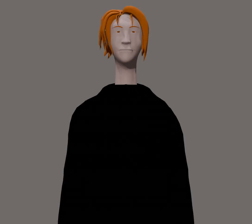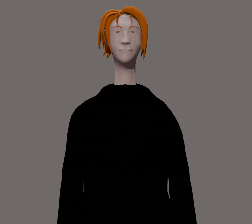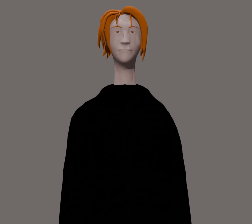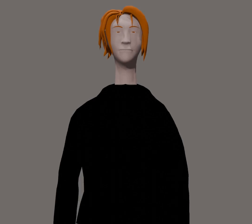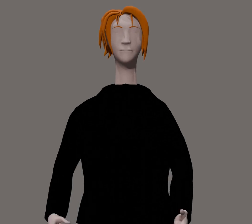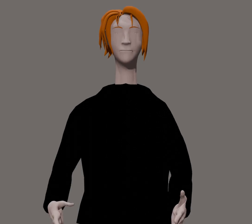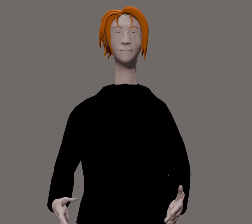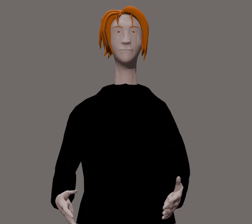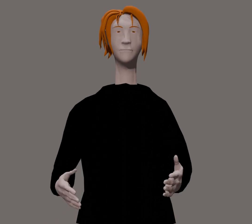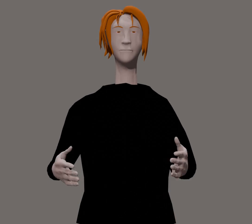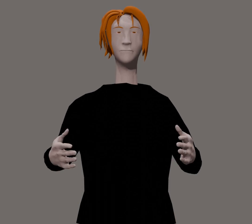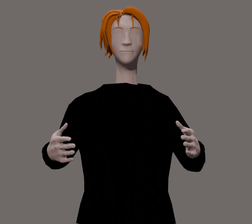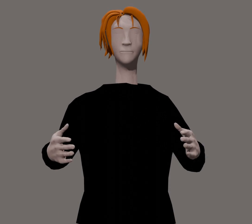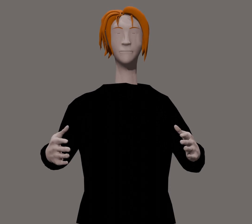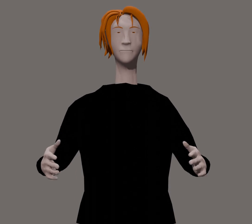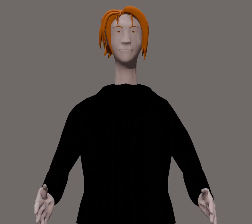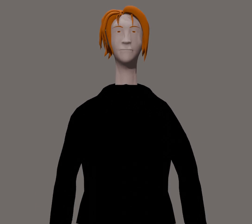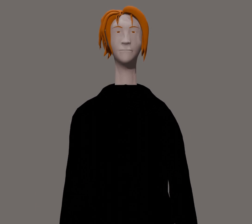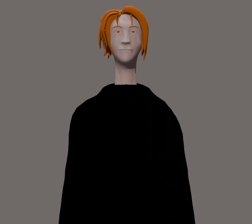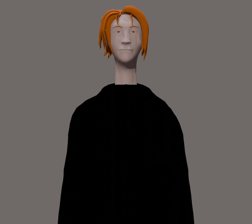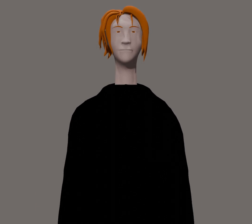Bucket